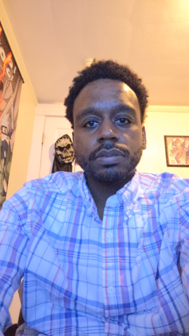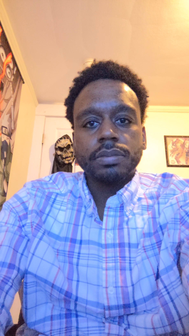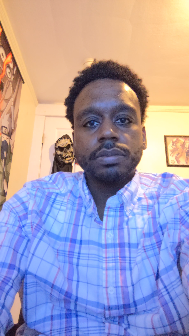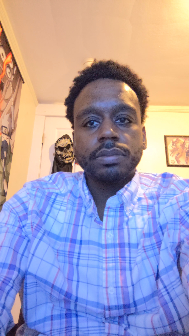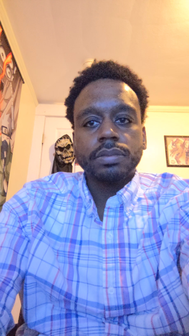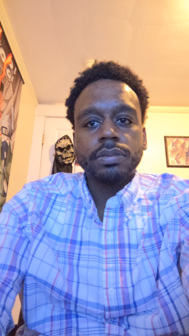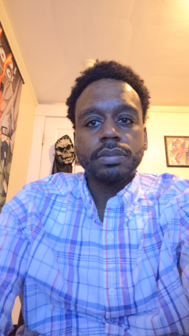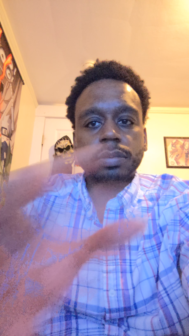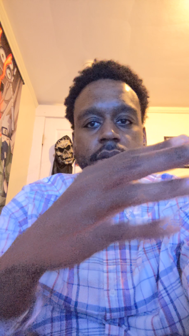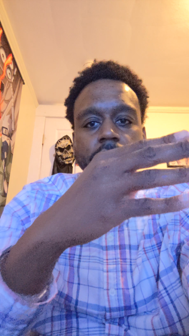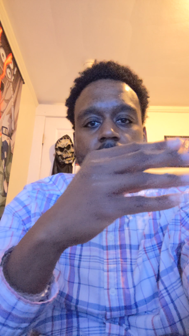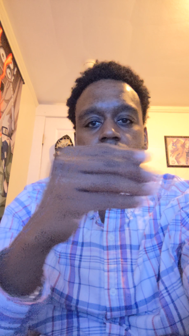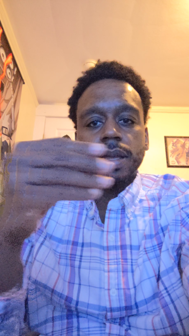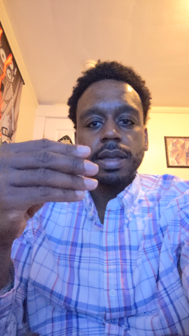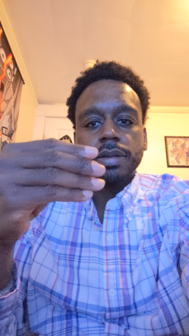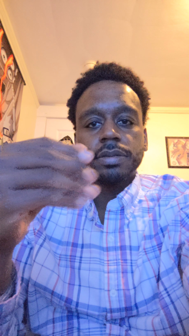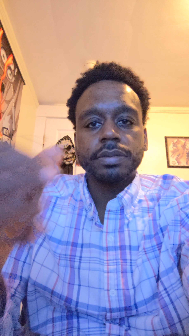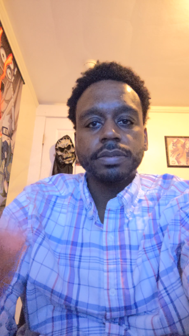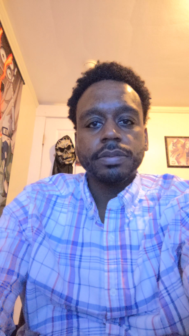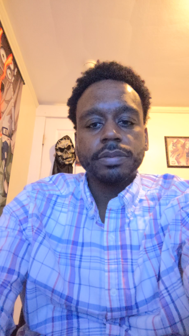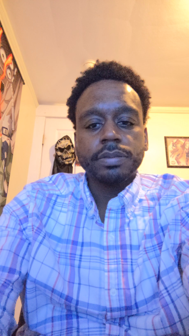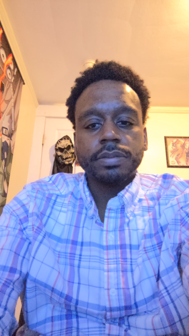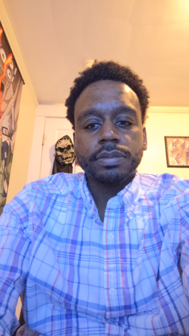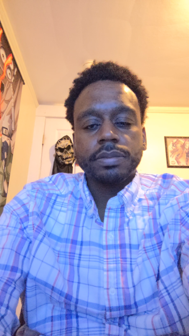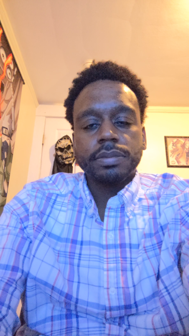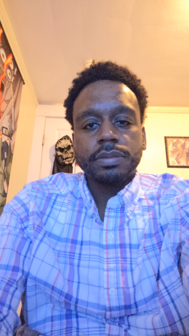and